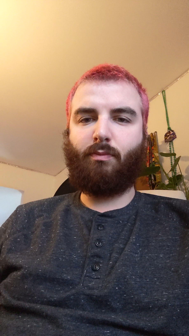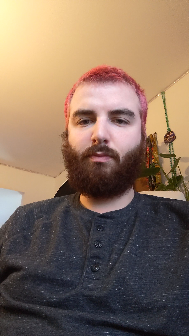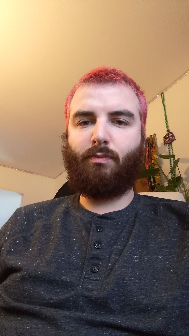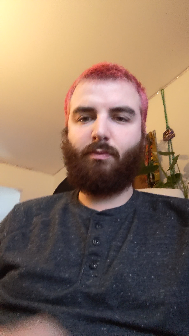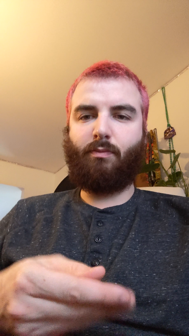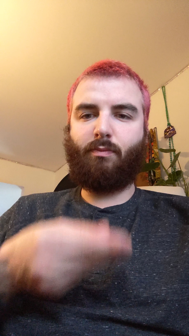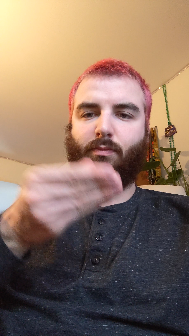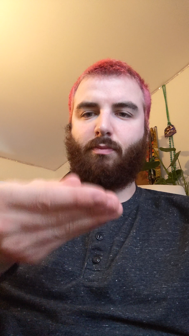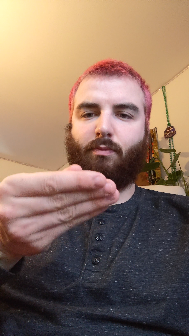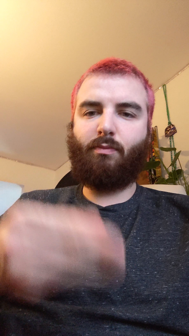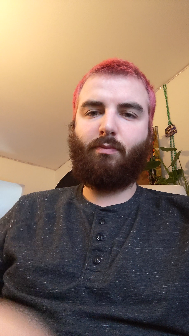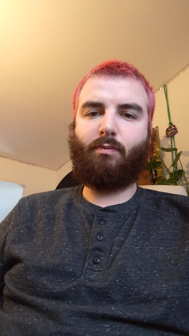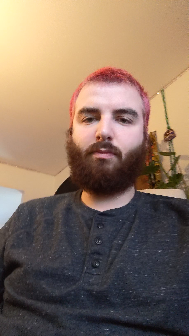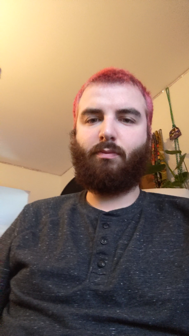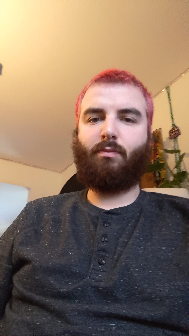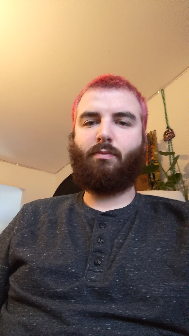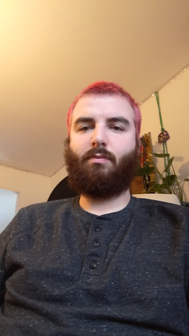buy